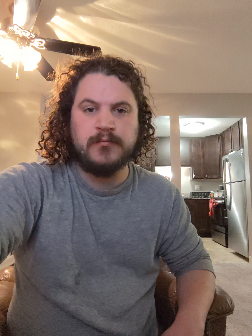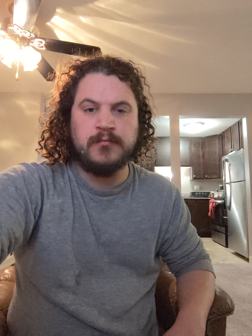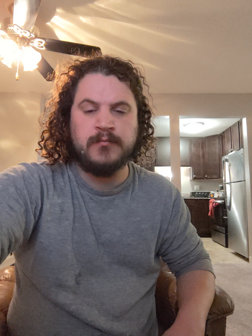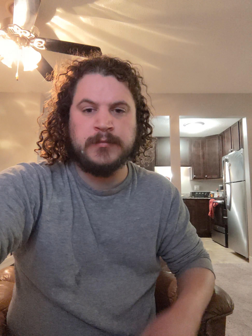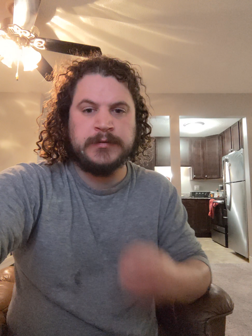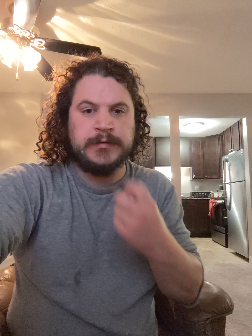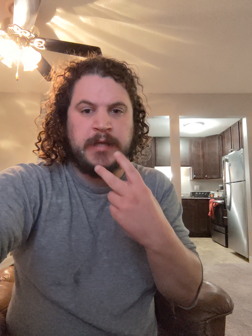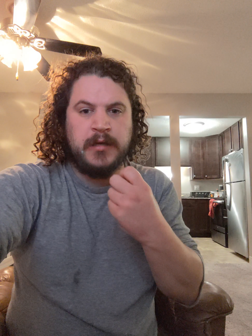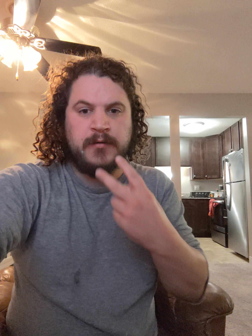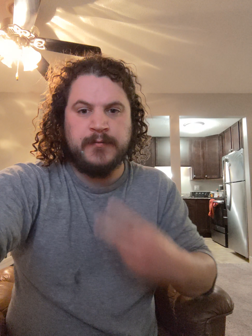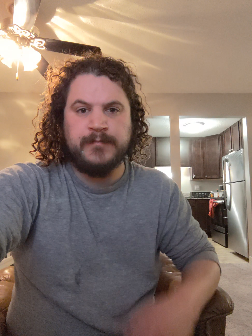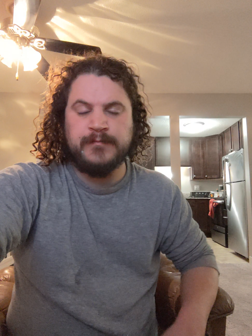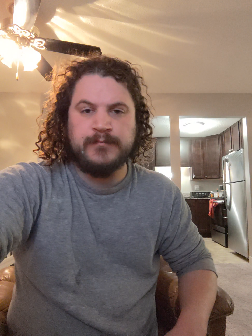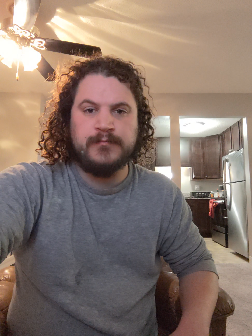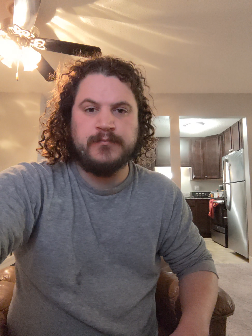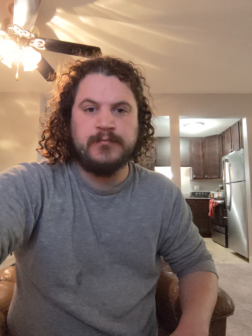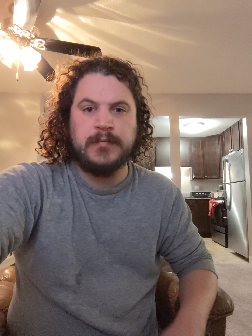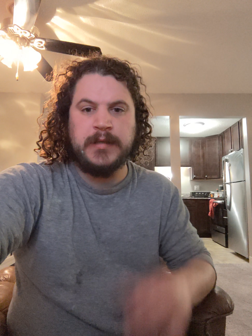snack